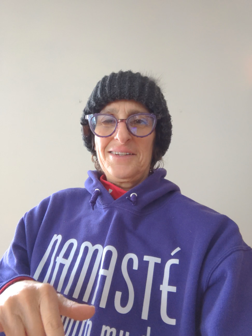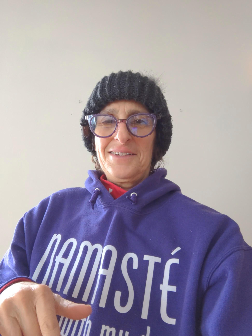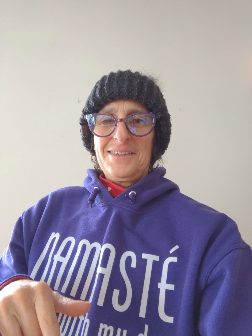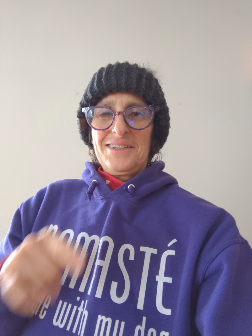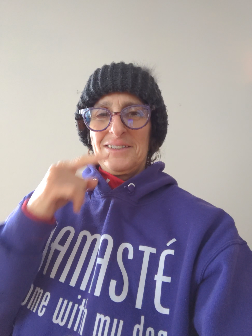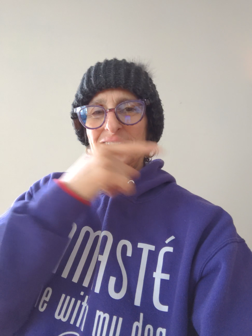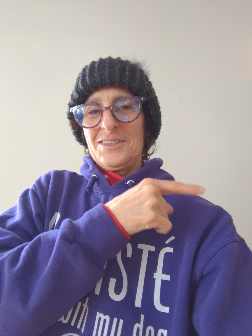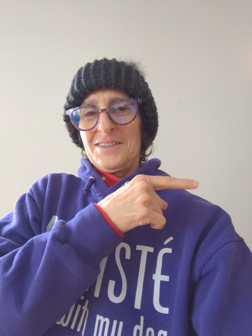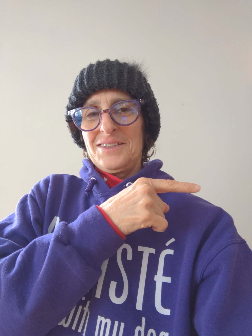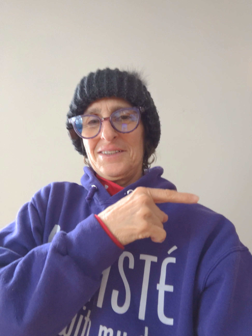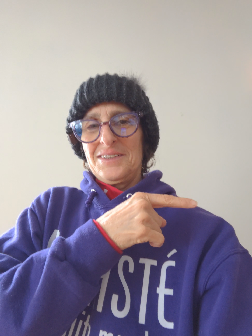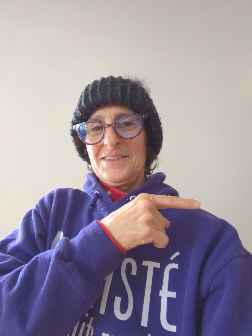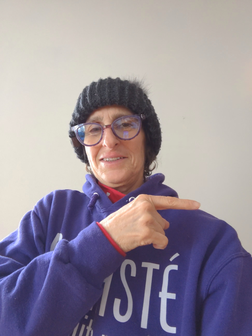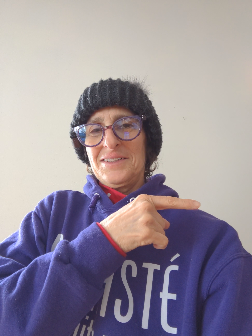he/she/it